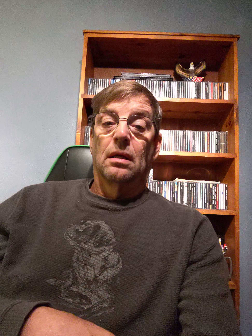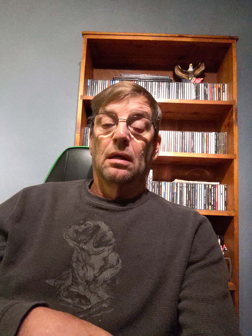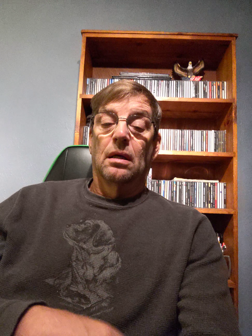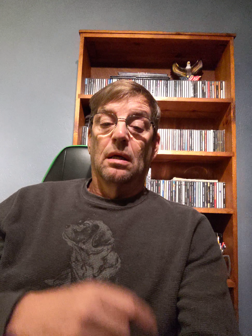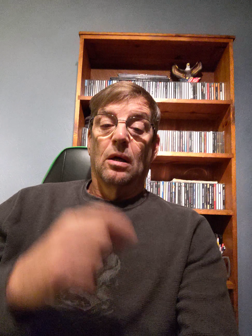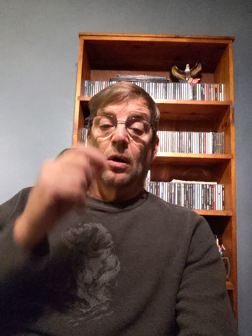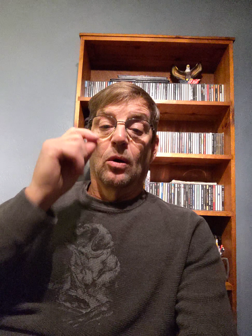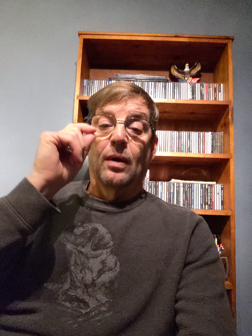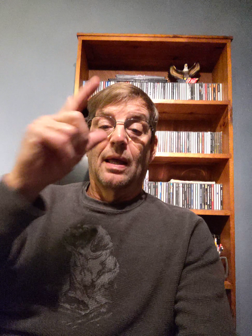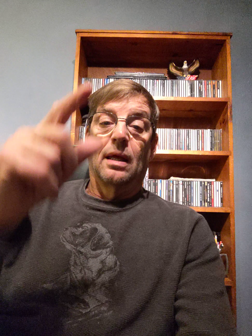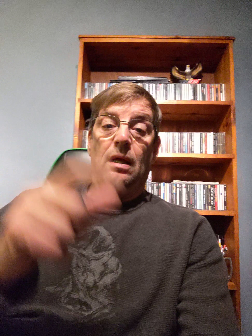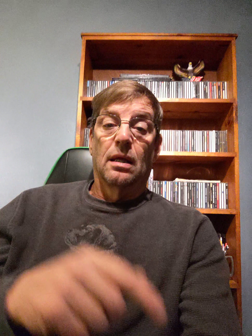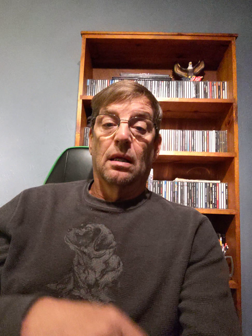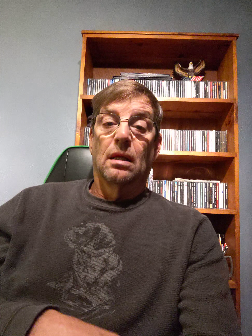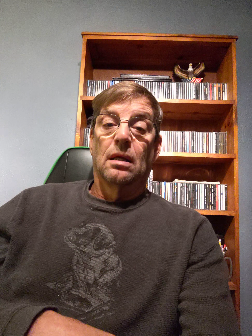awake